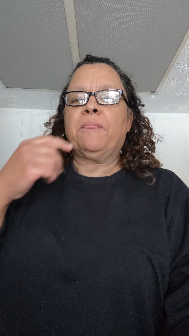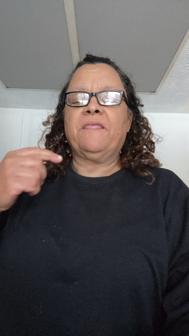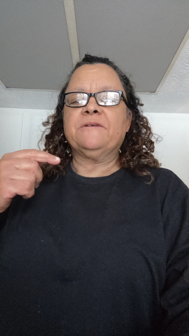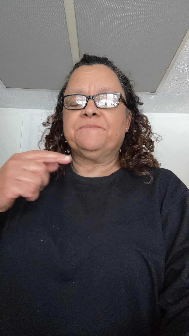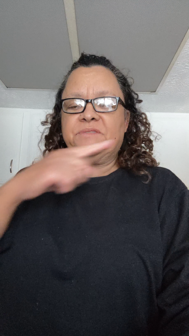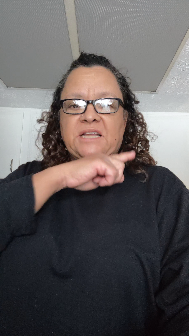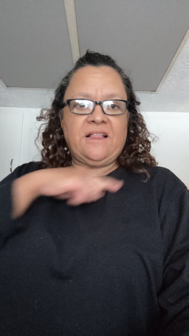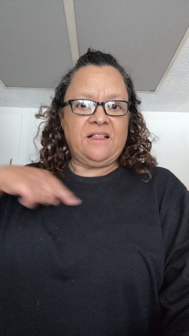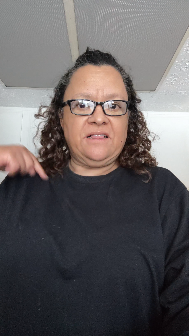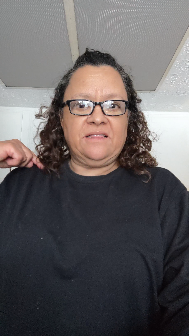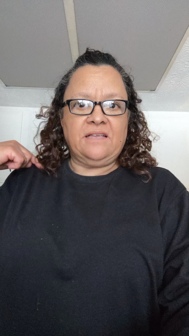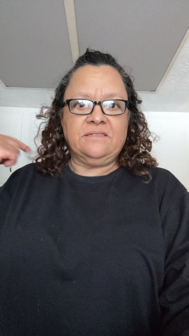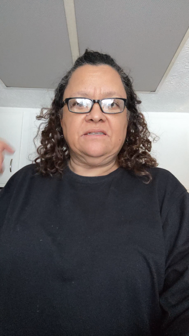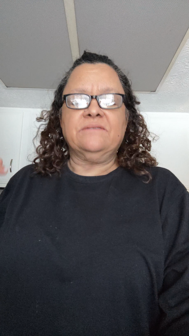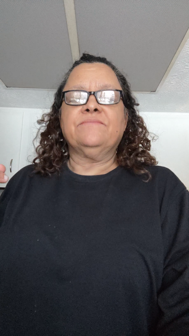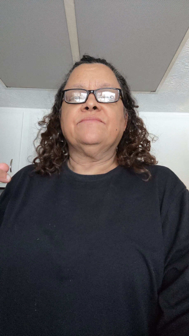necklace